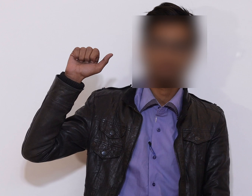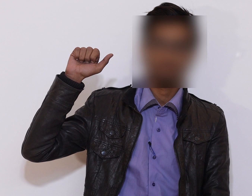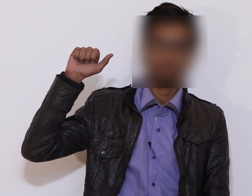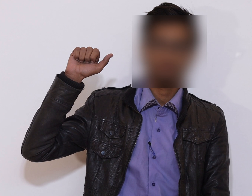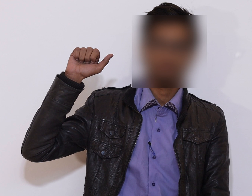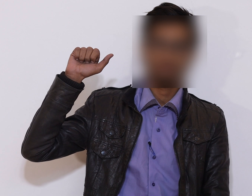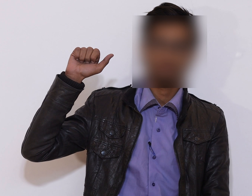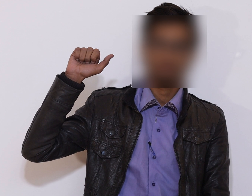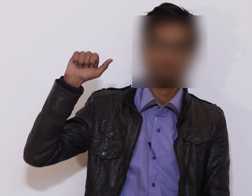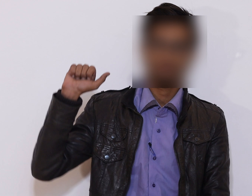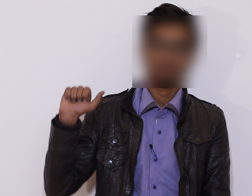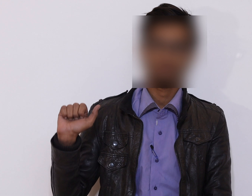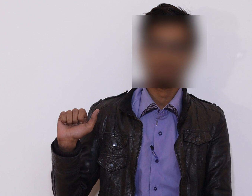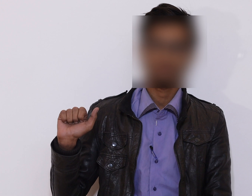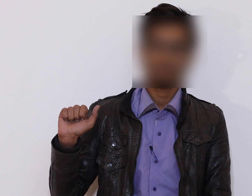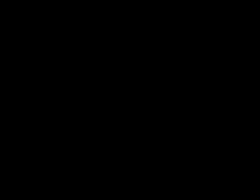آ